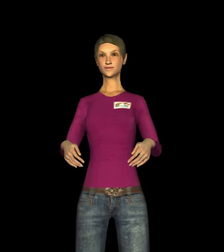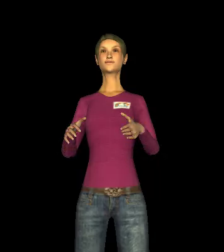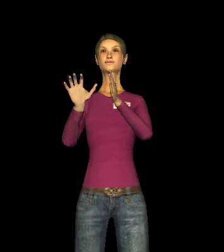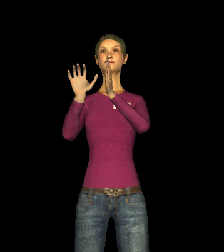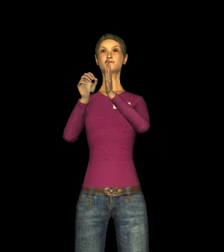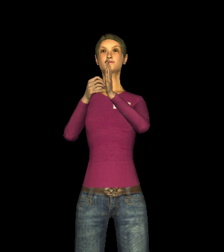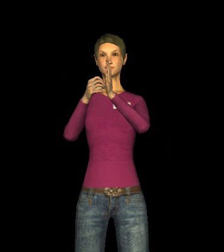طماطم